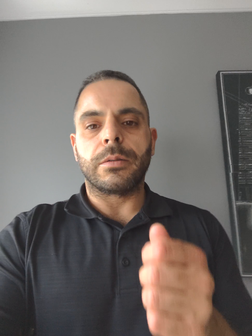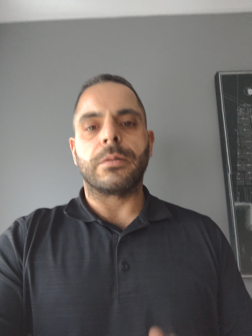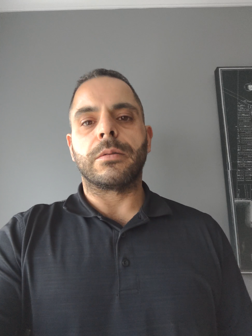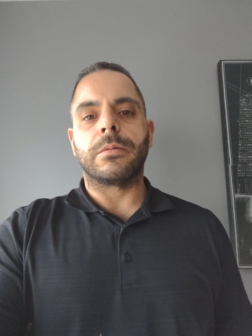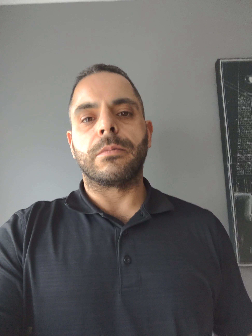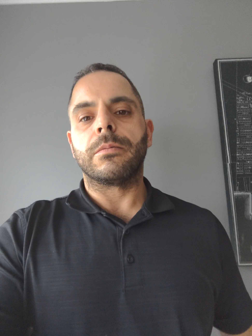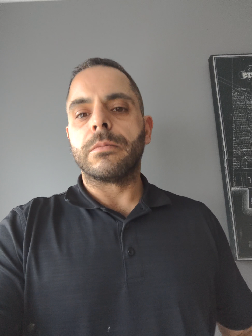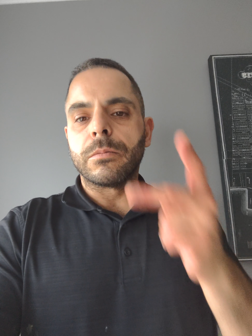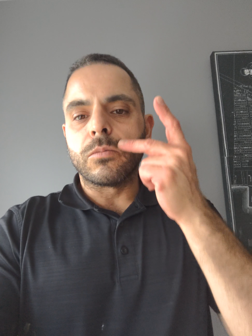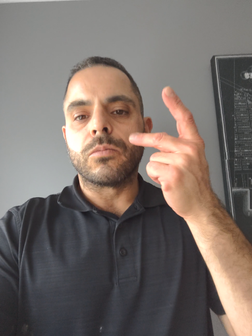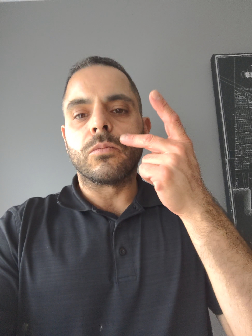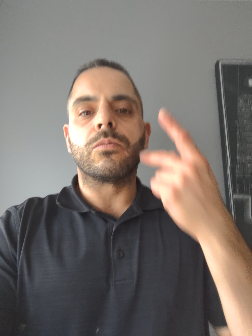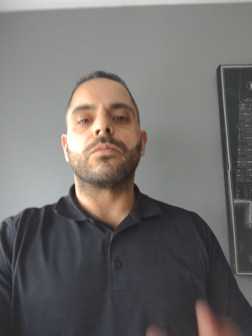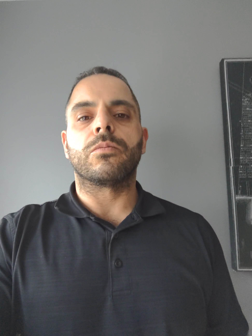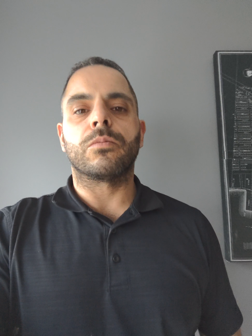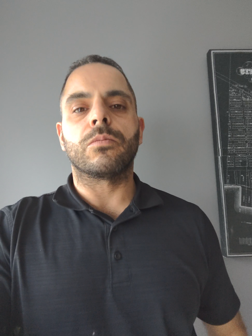kitty